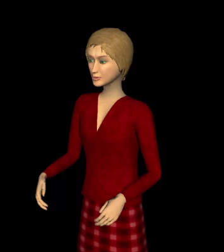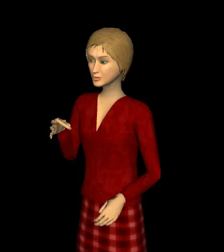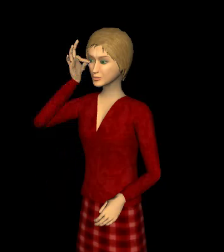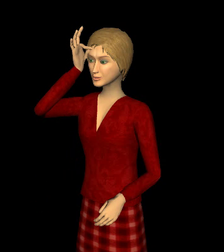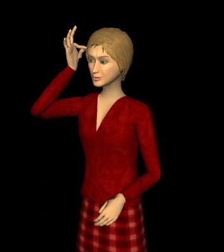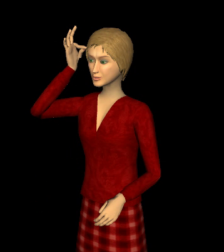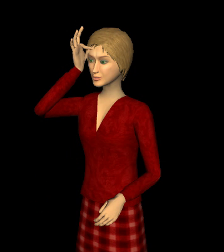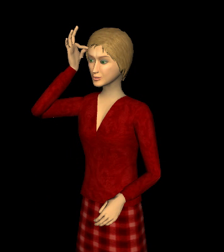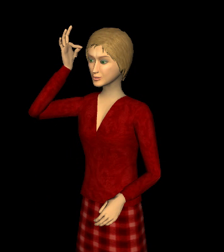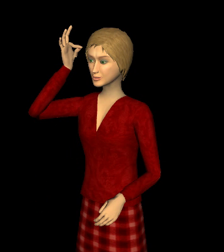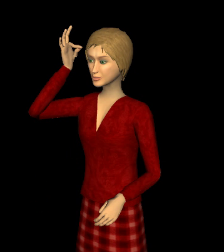شعر